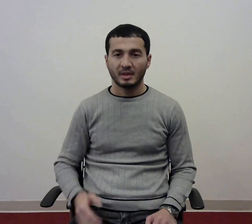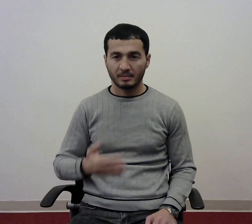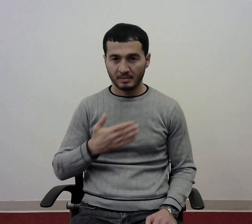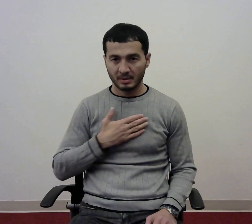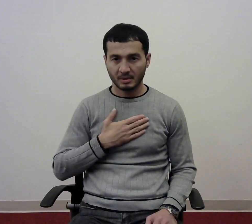mən